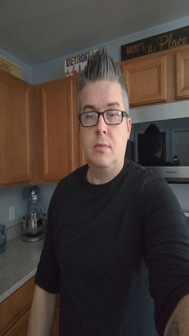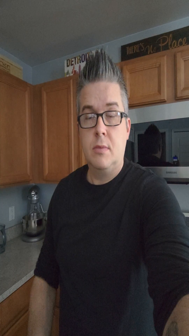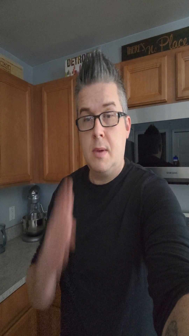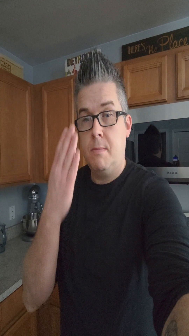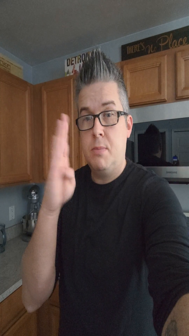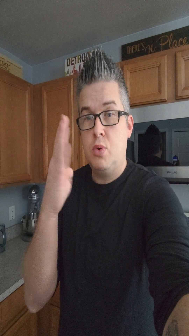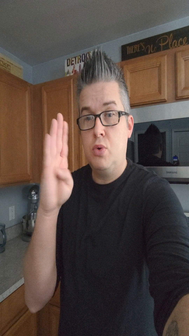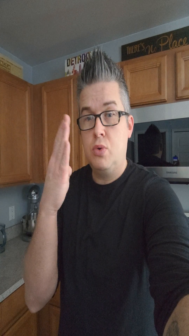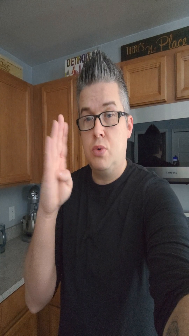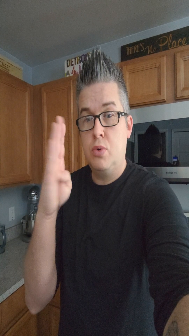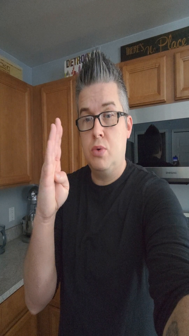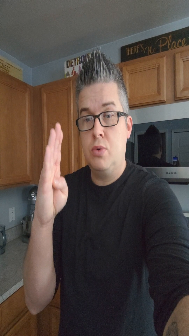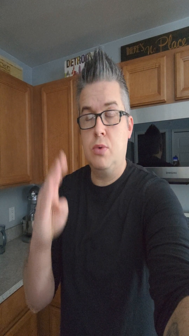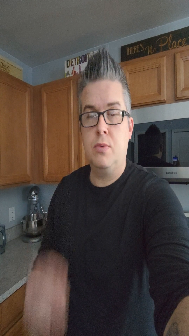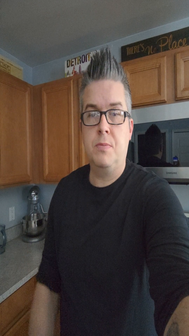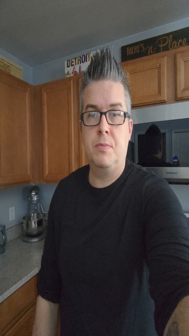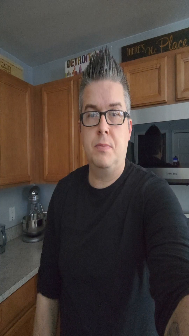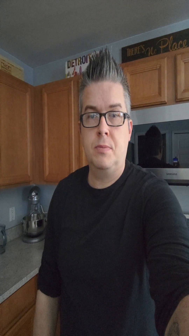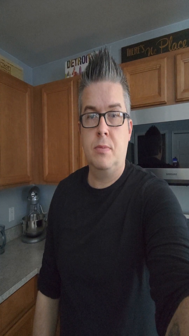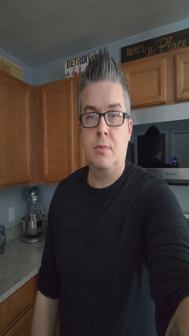blue